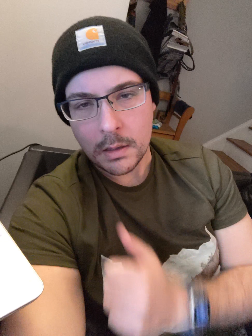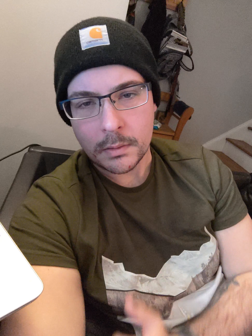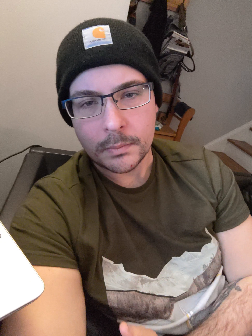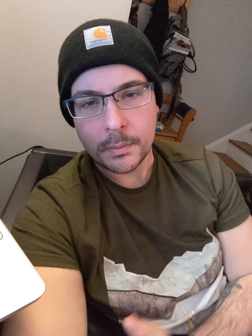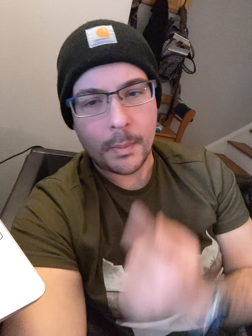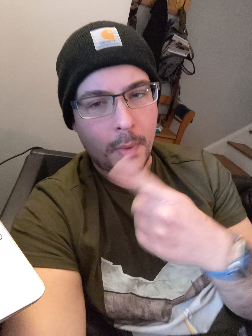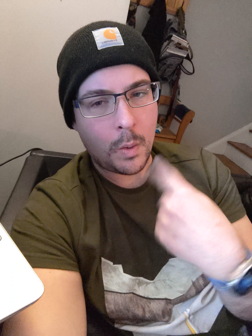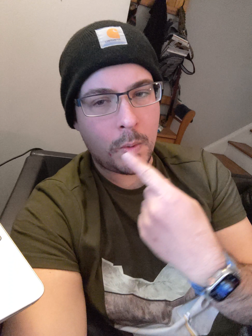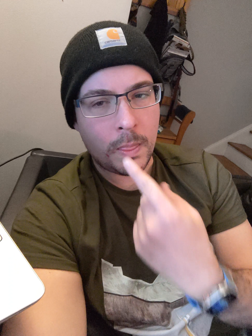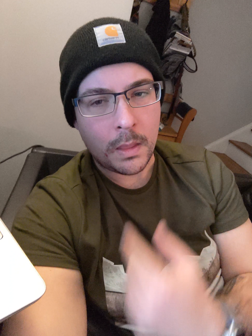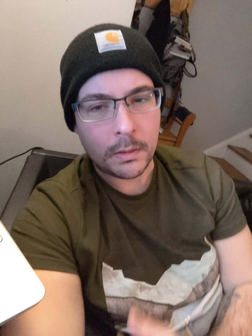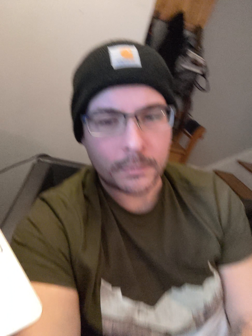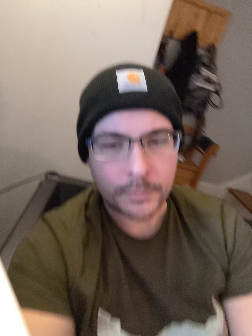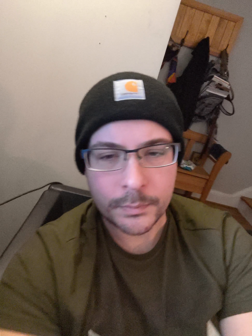mouth